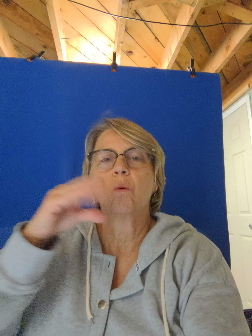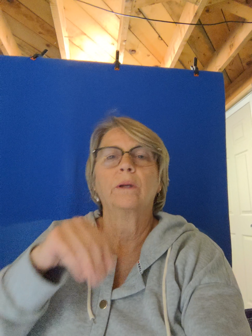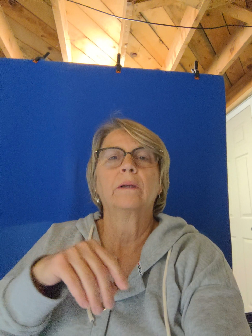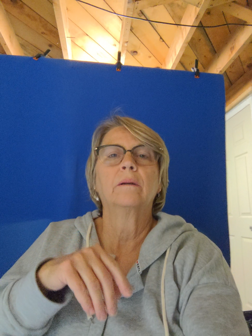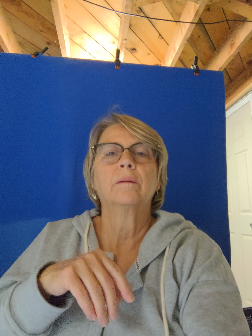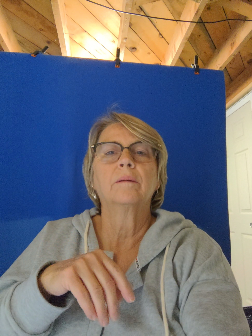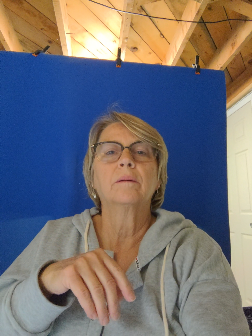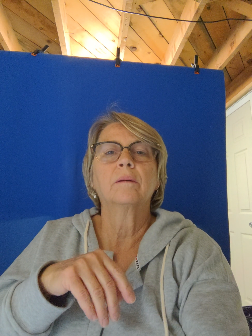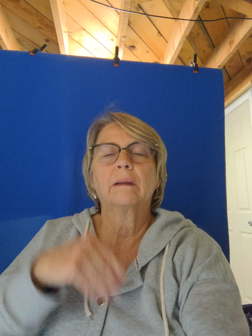story